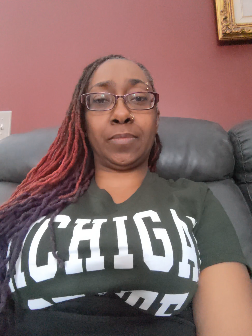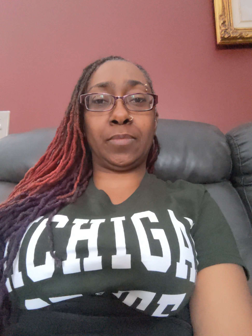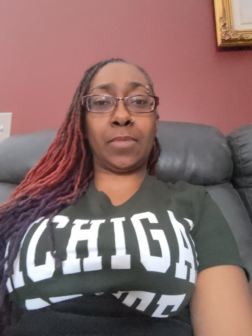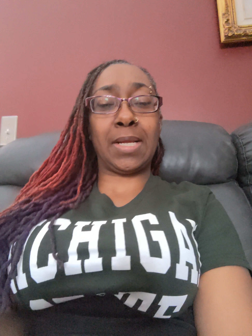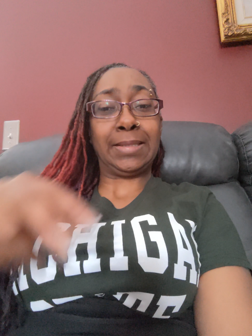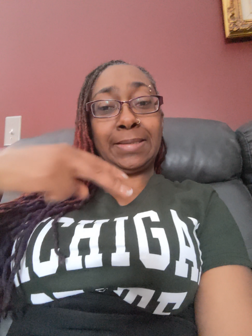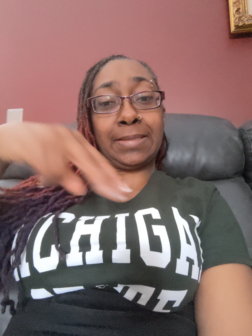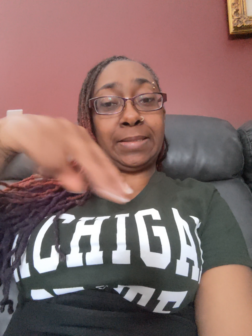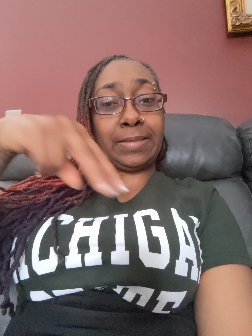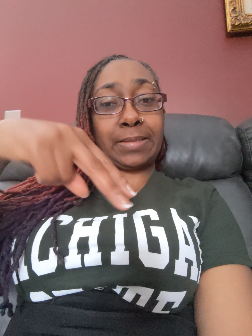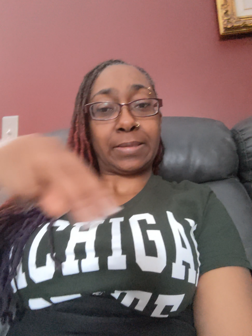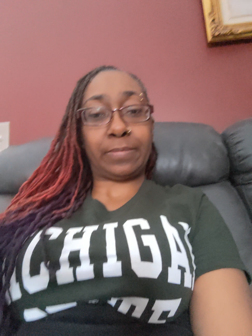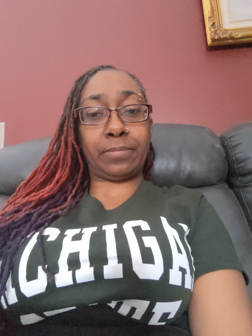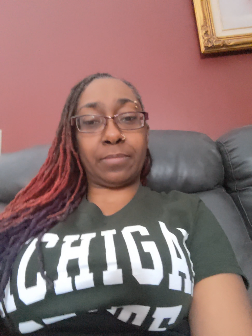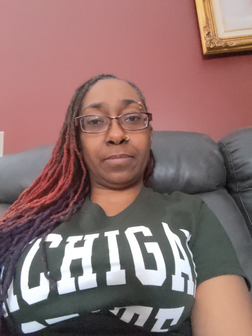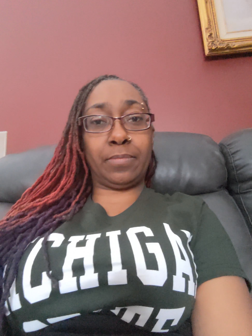dance